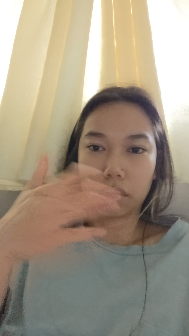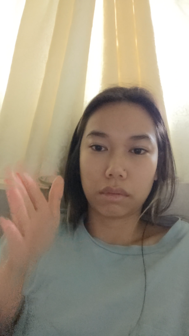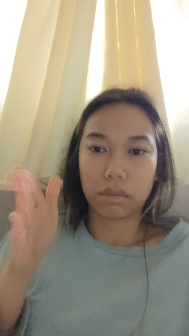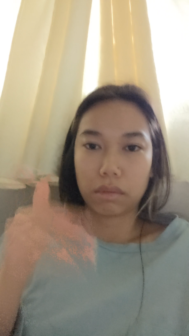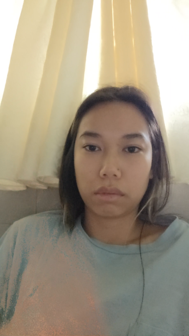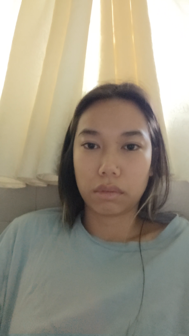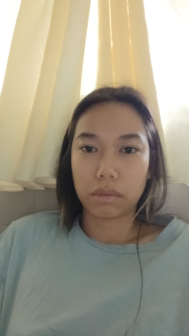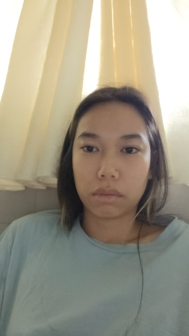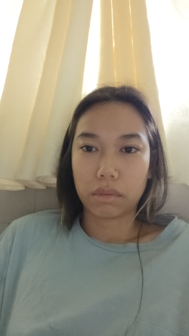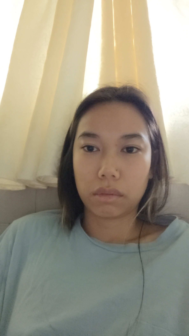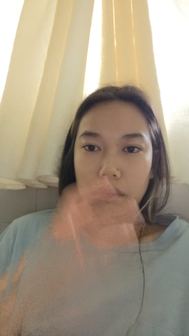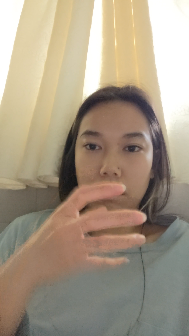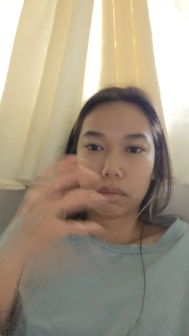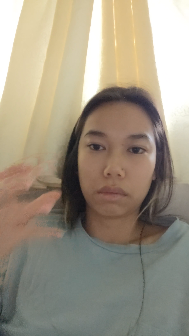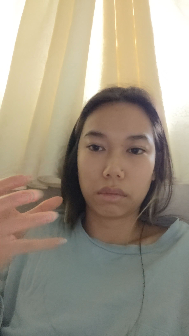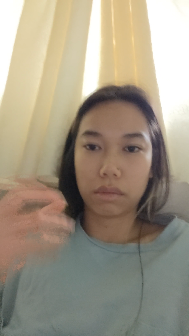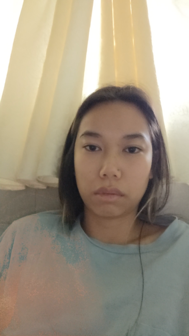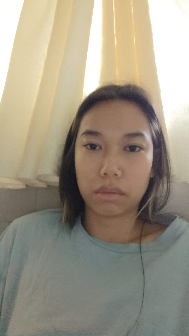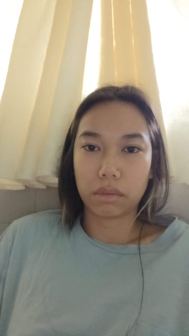much